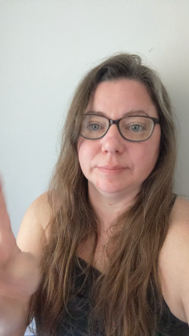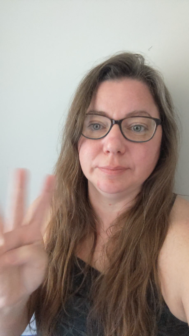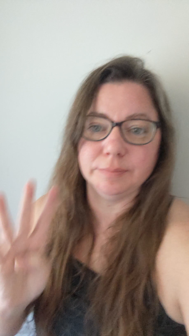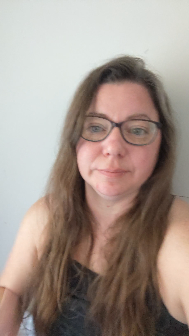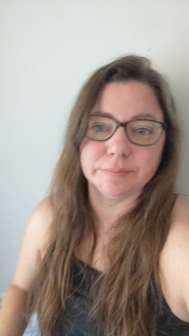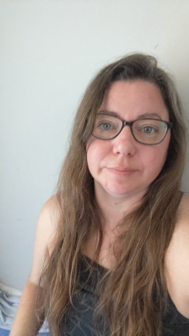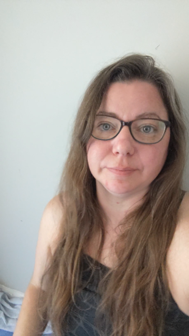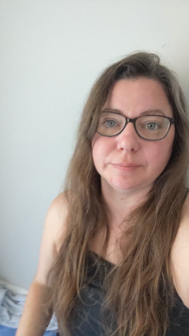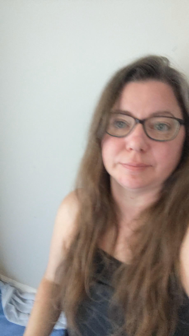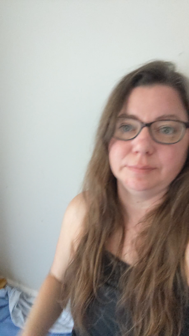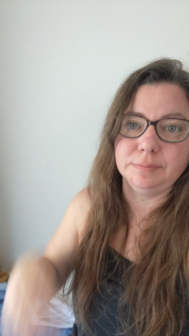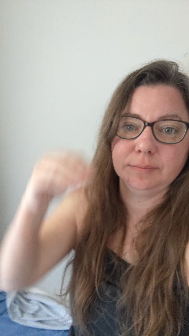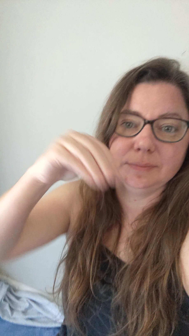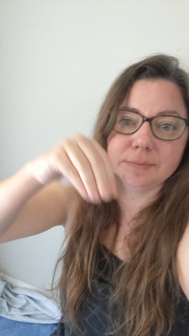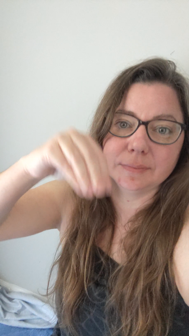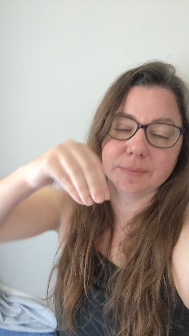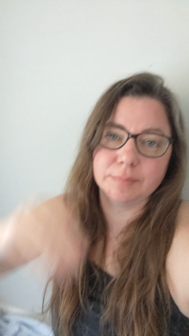inside